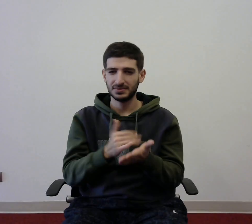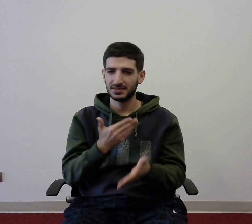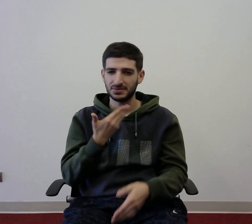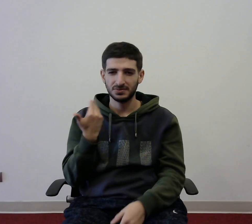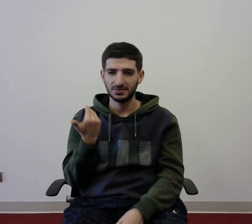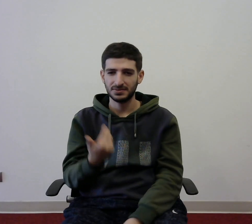yoxdur